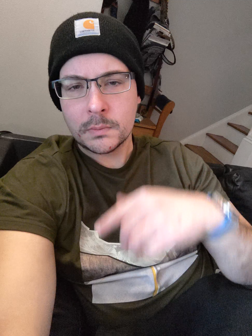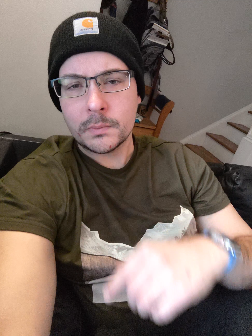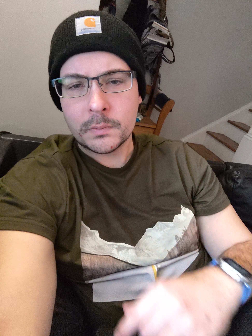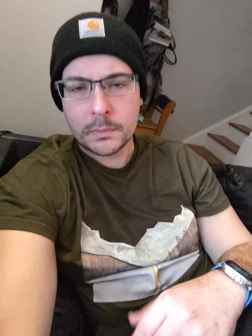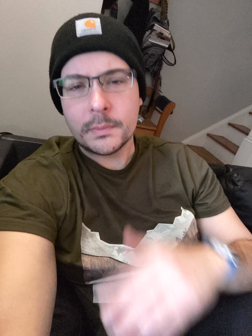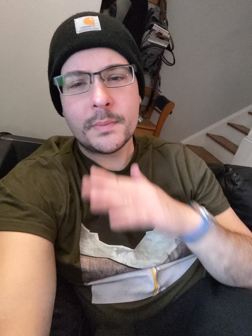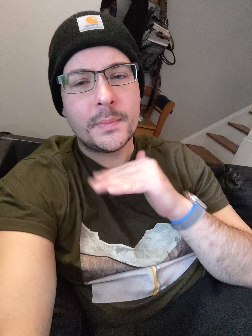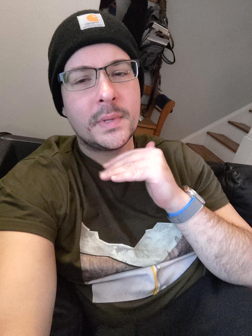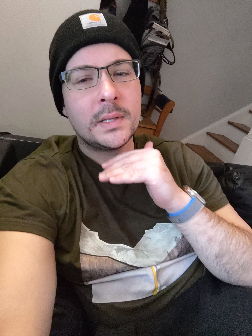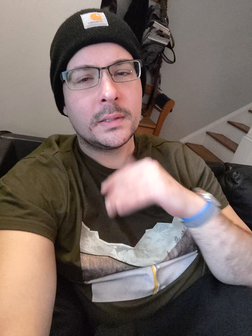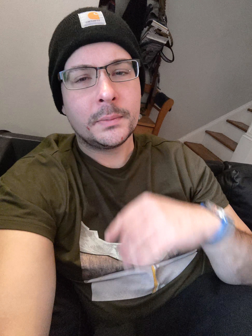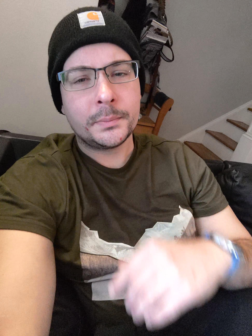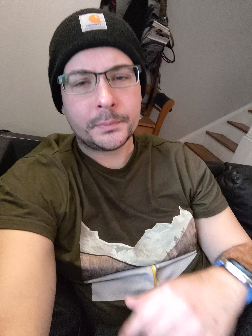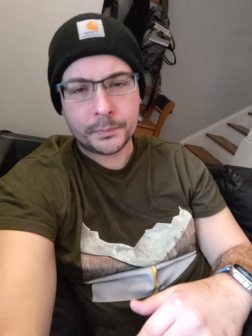pig